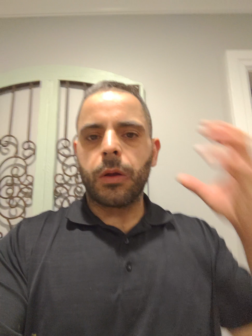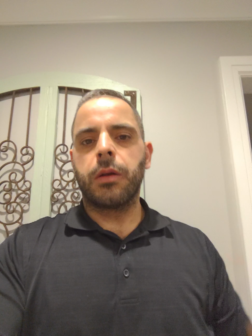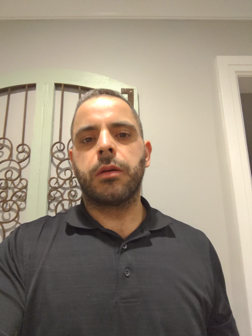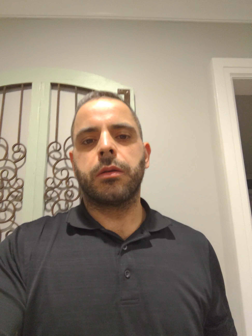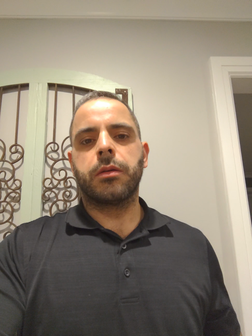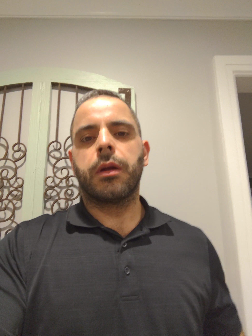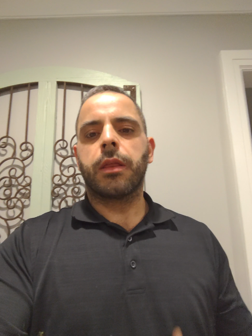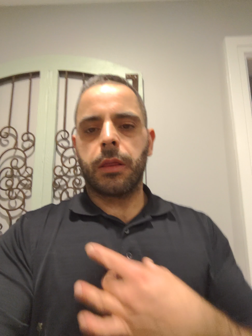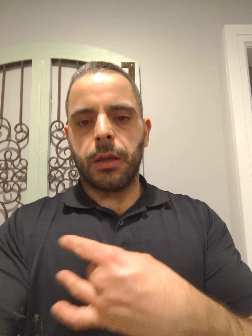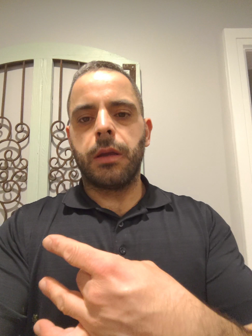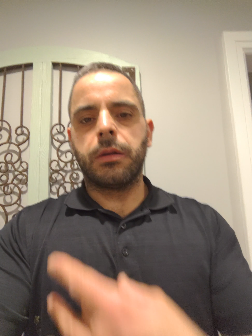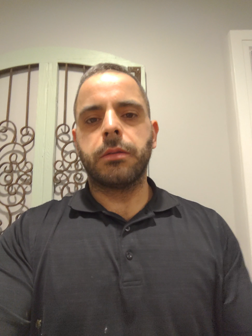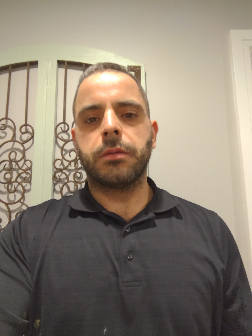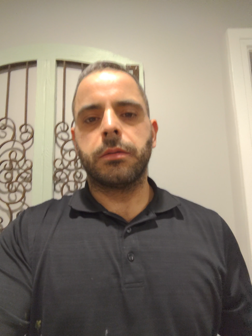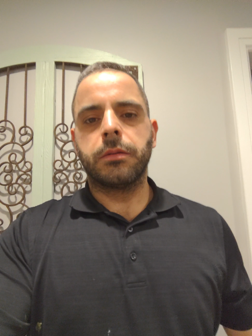like